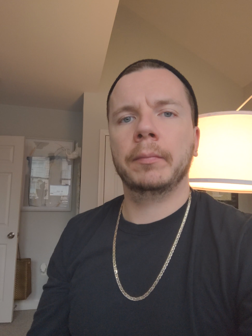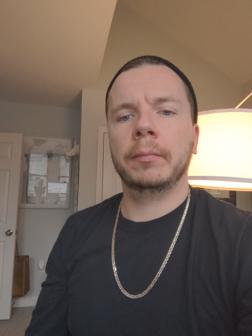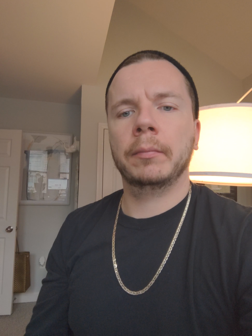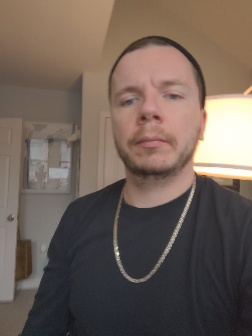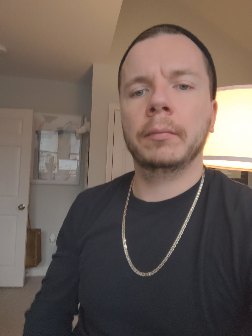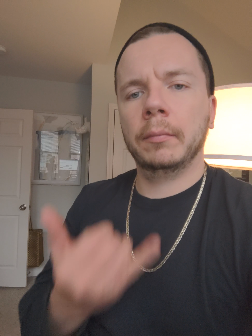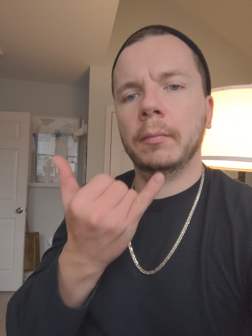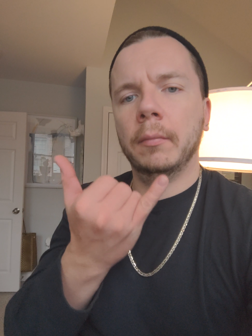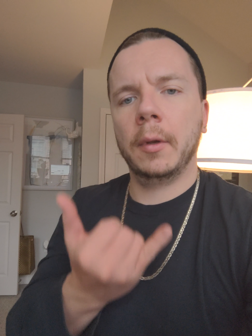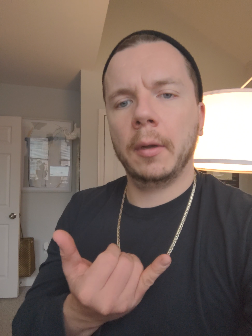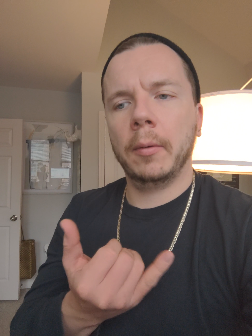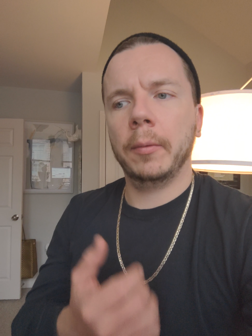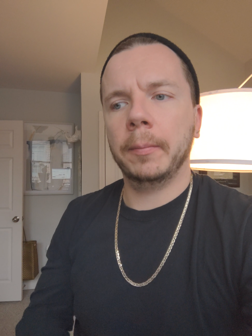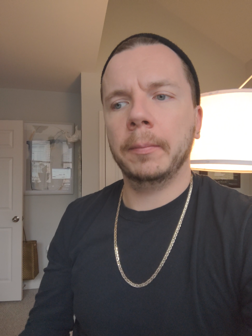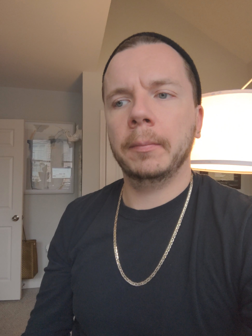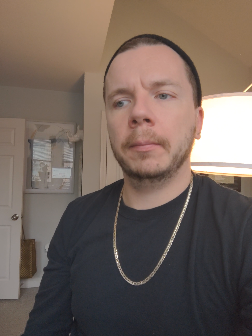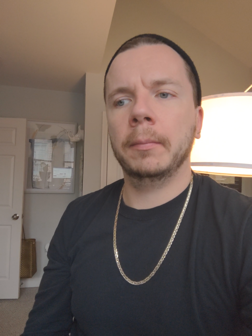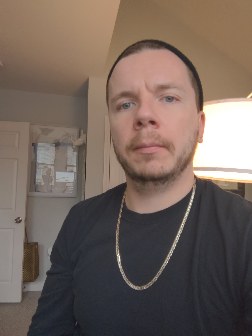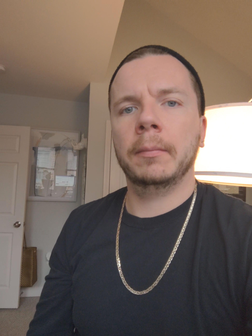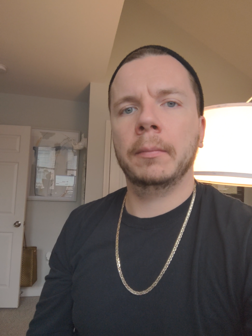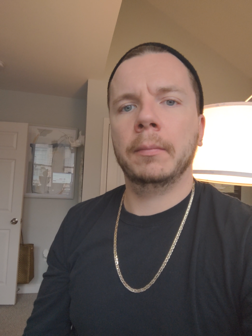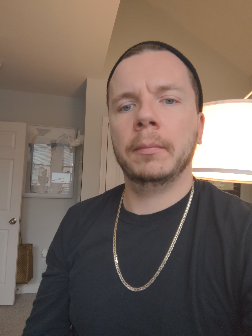now